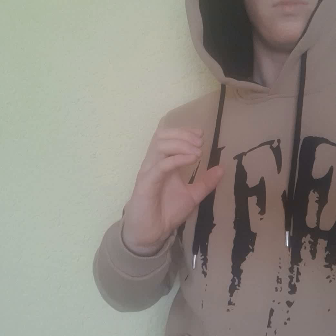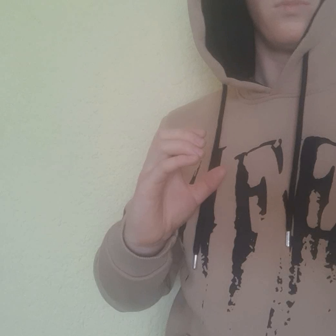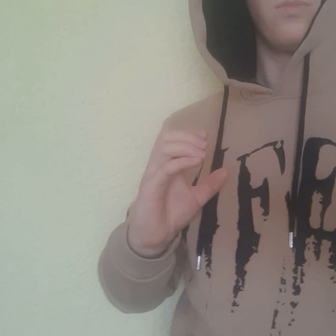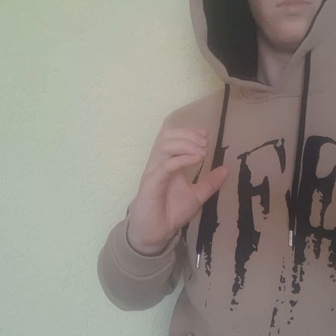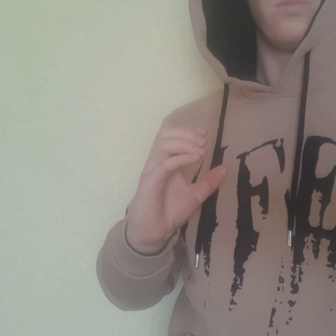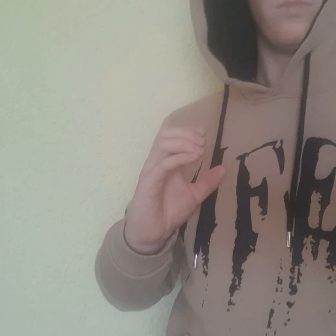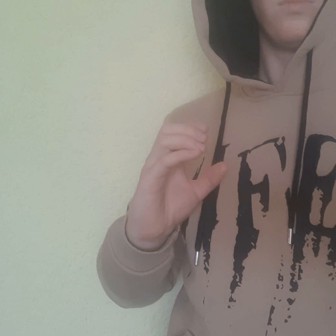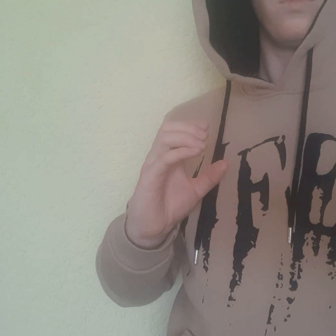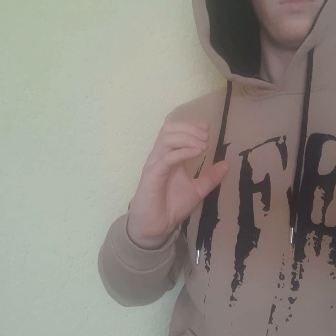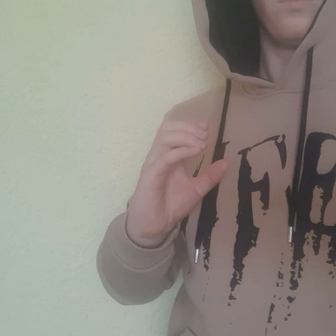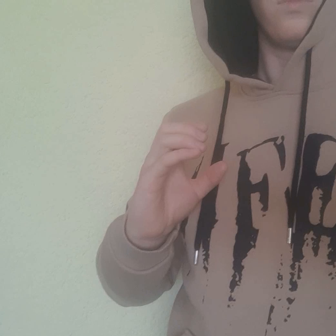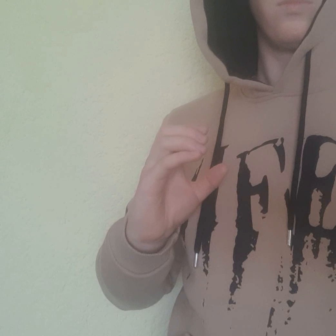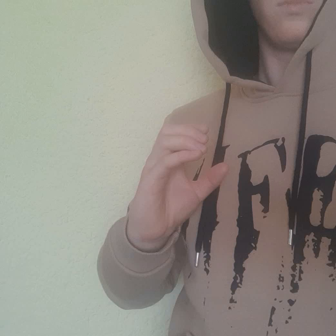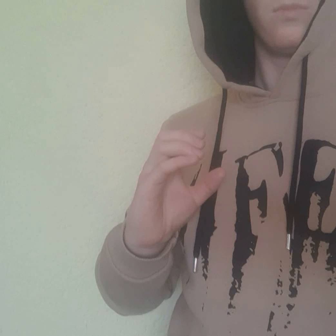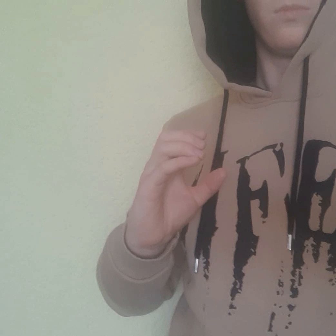С